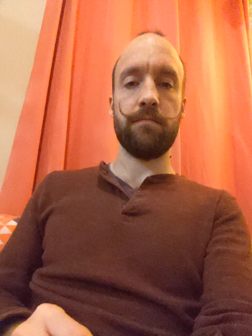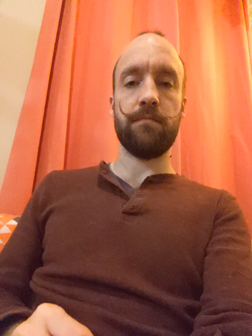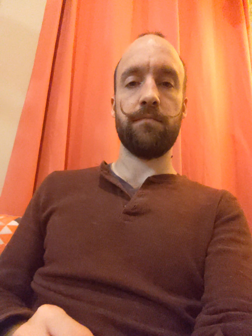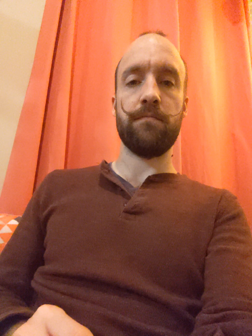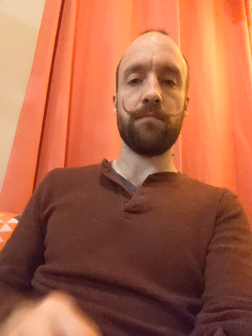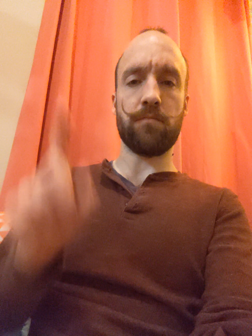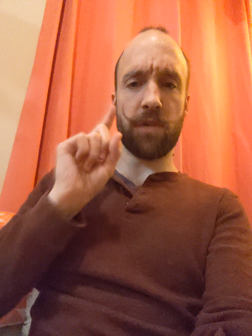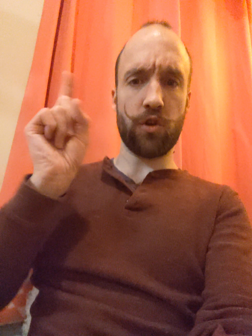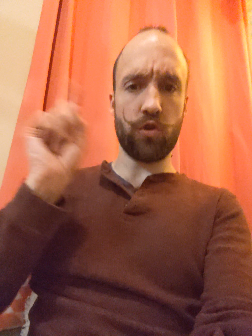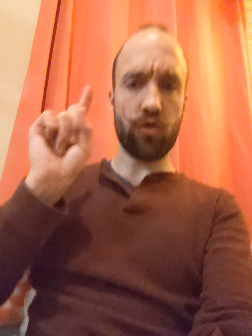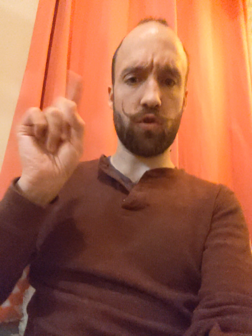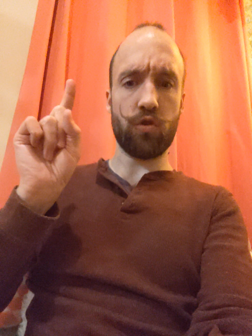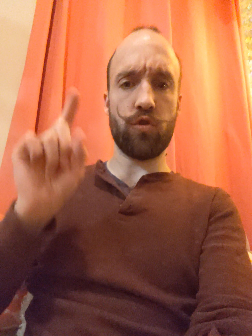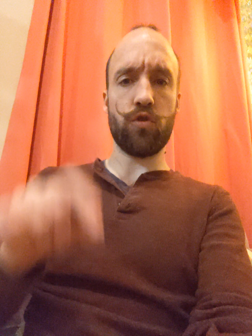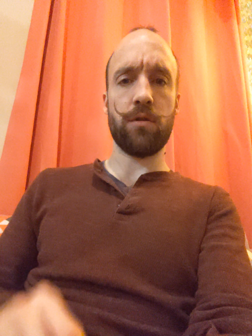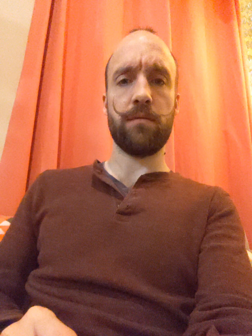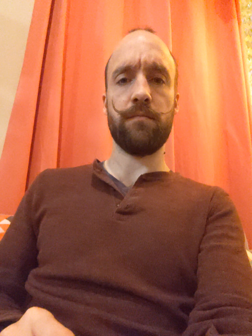where